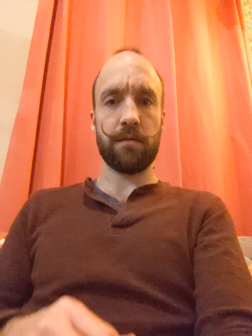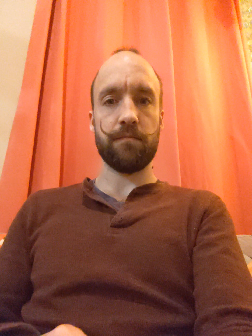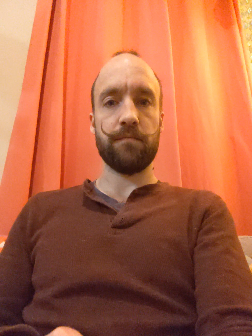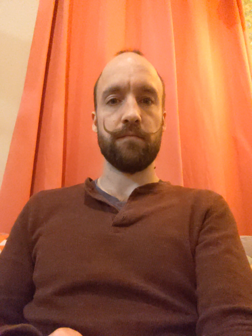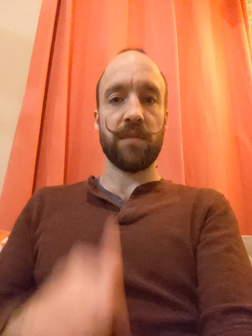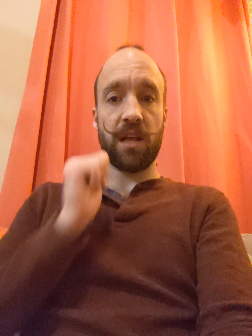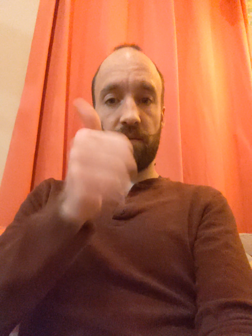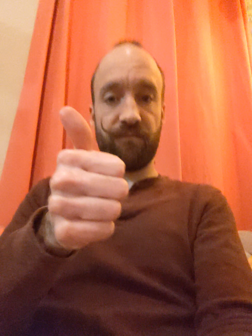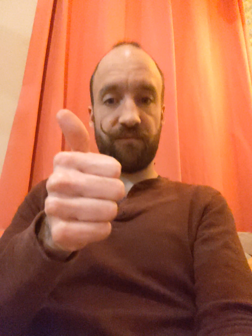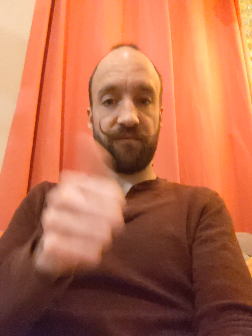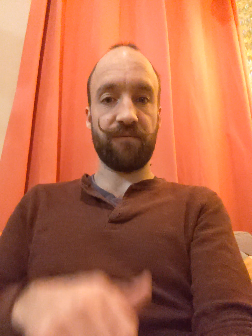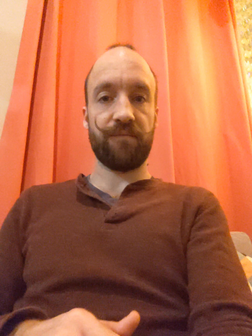yourself